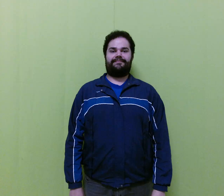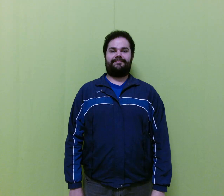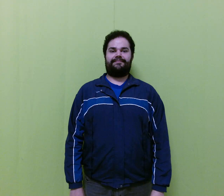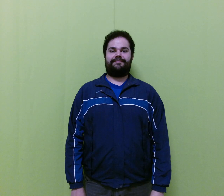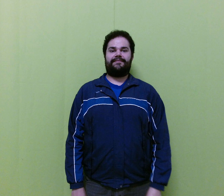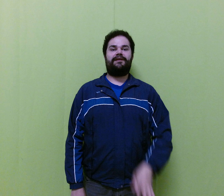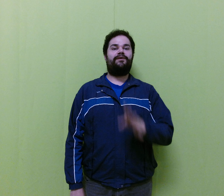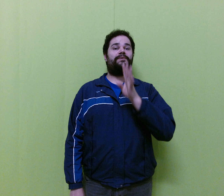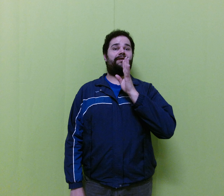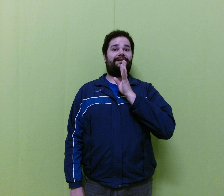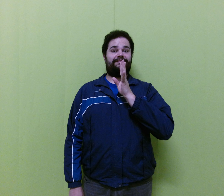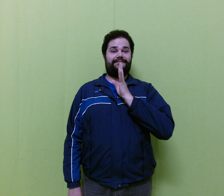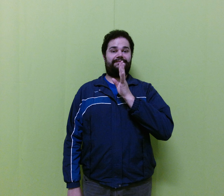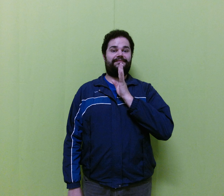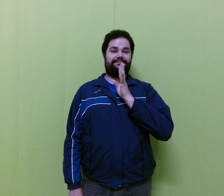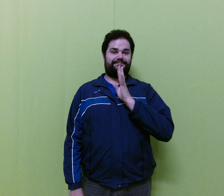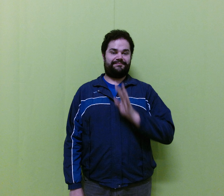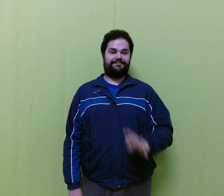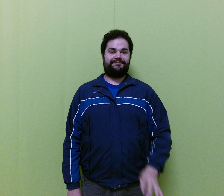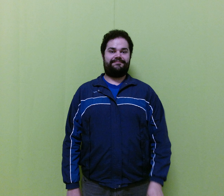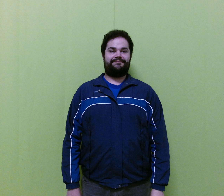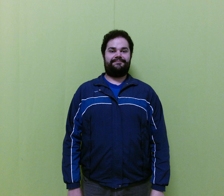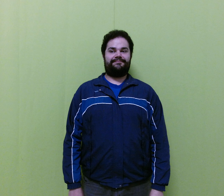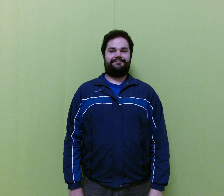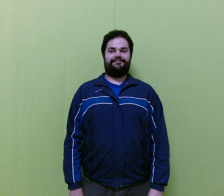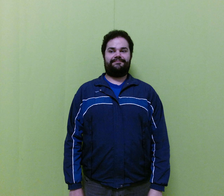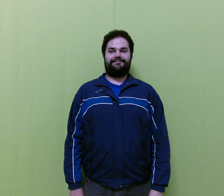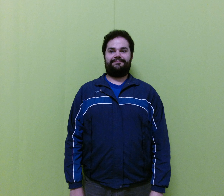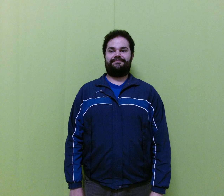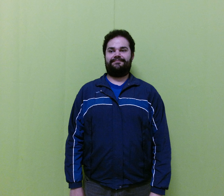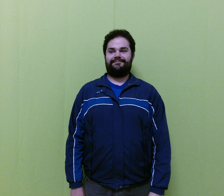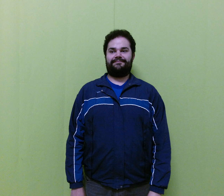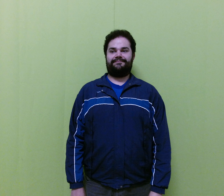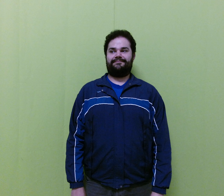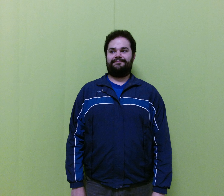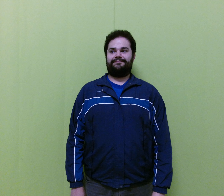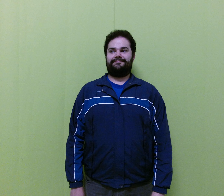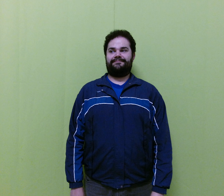conhecer